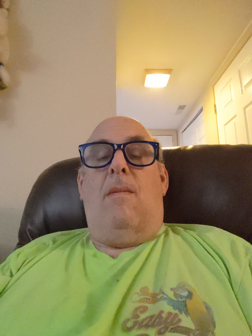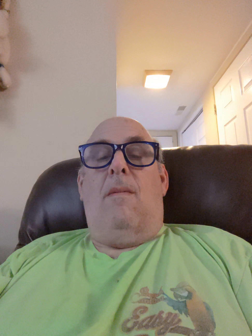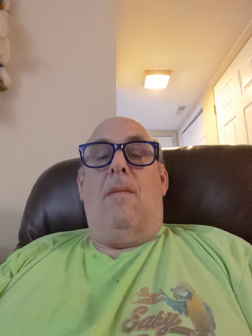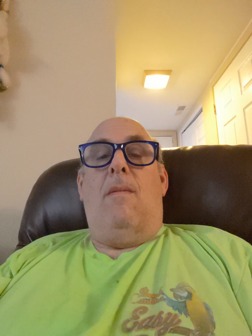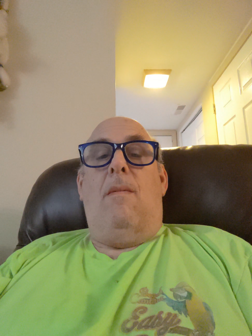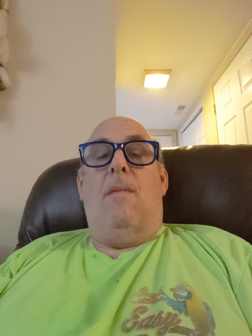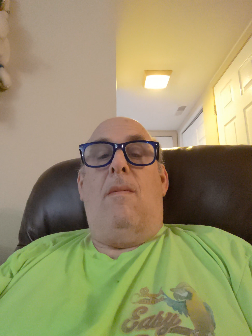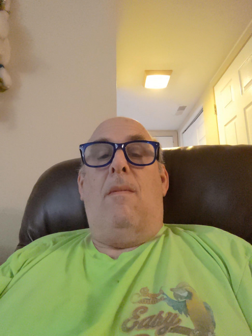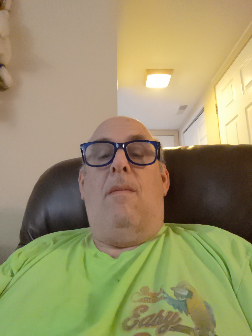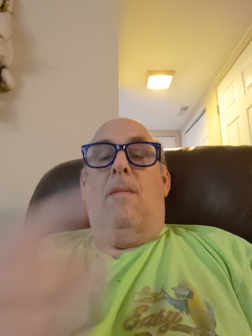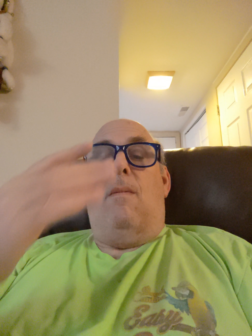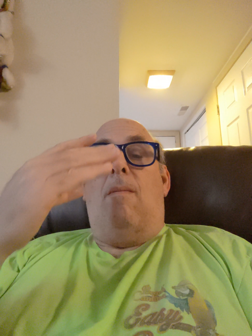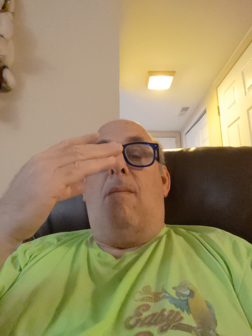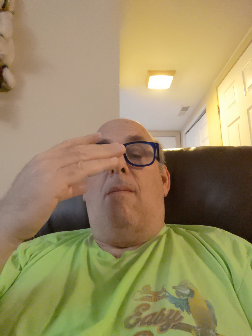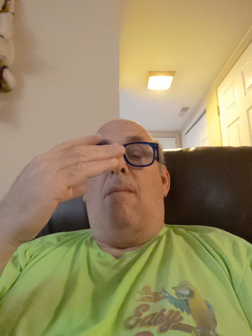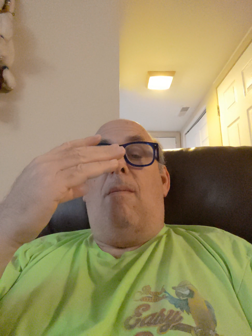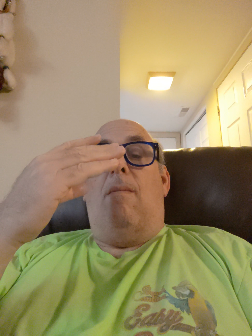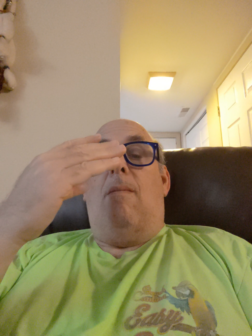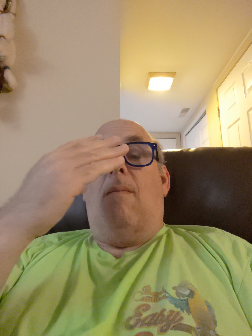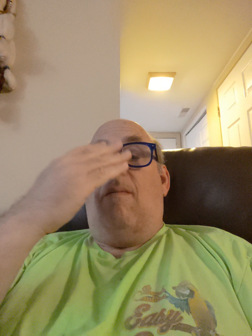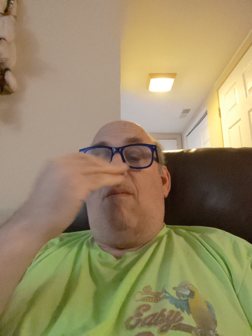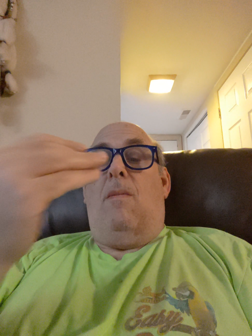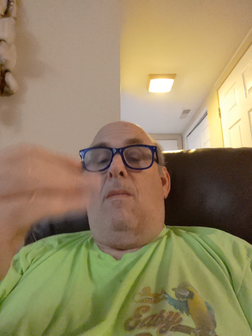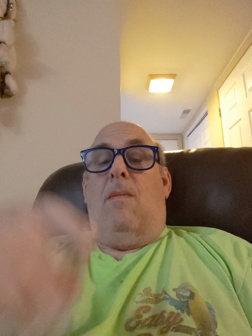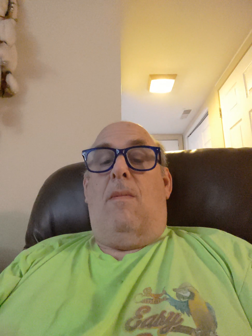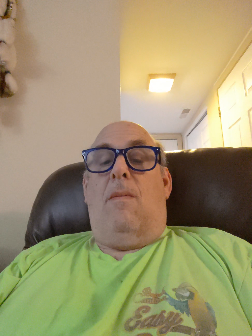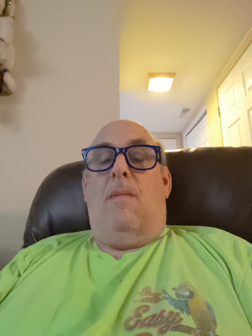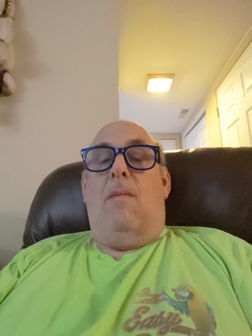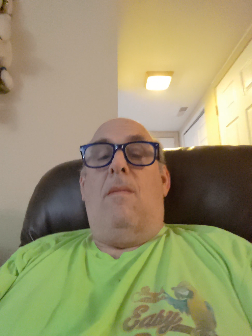wolf